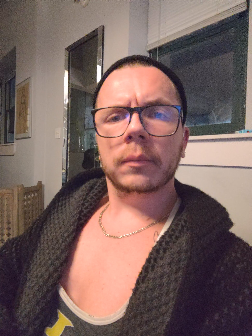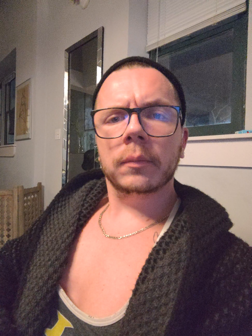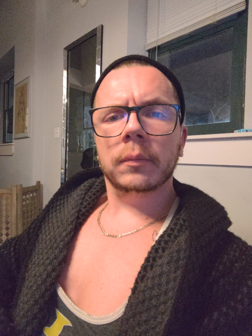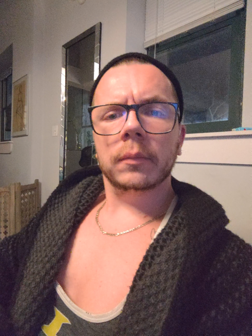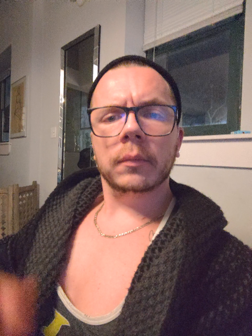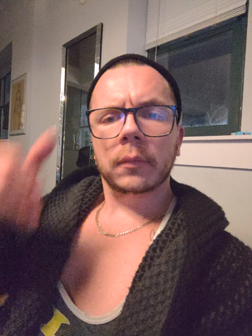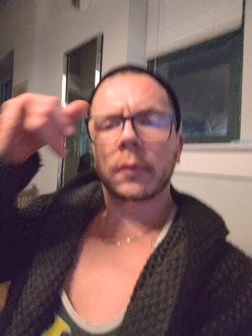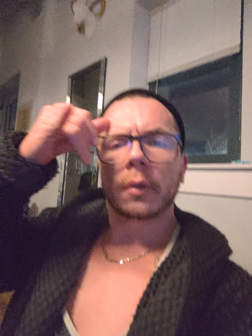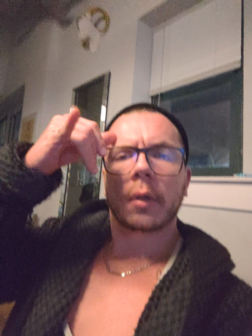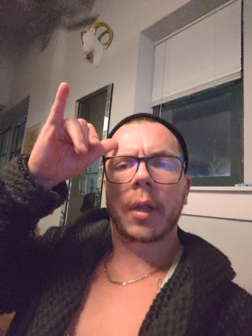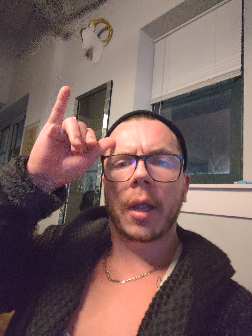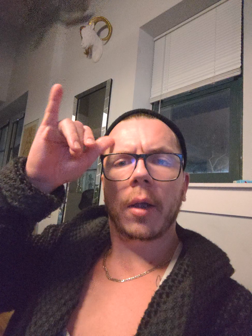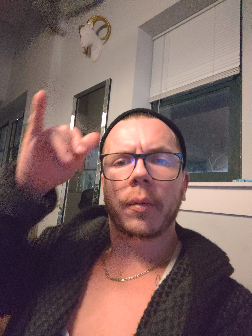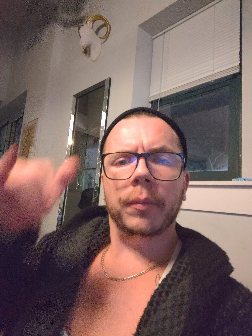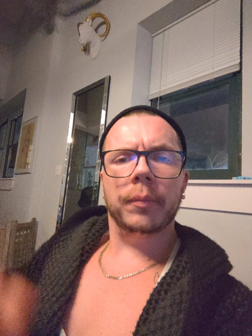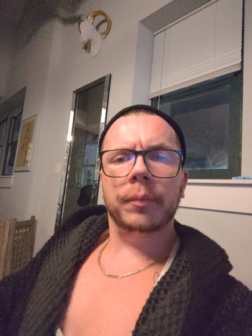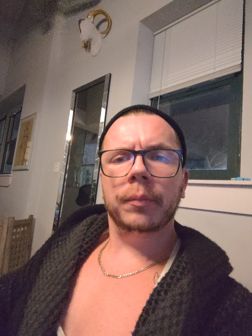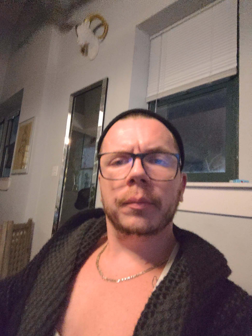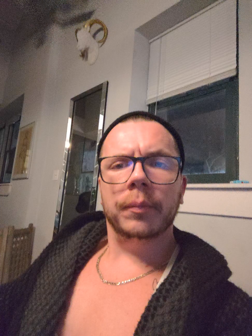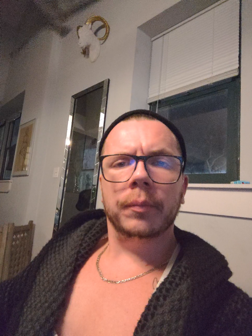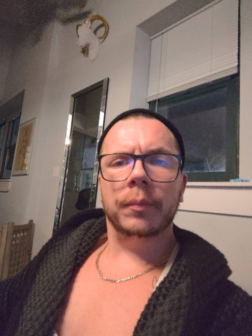cow